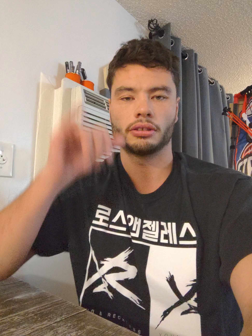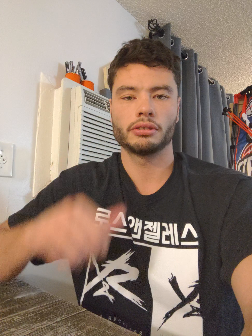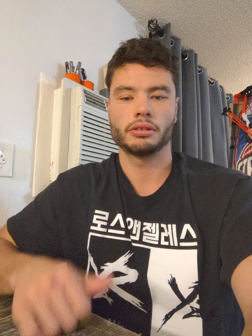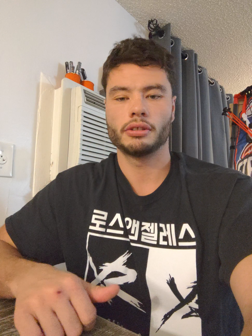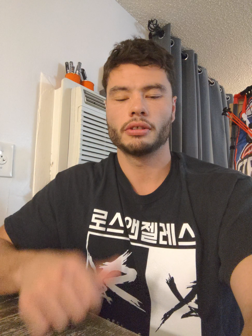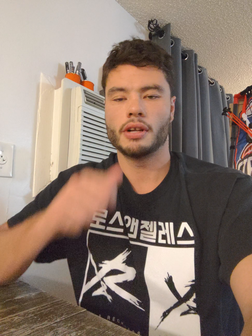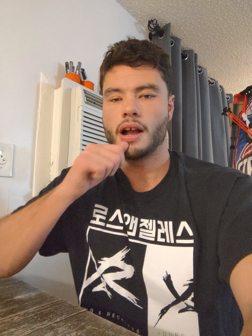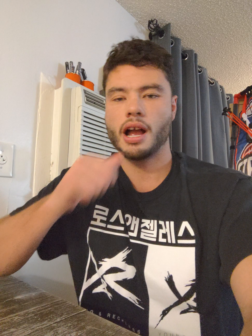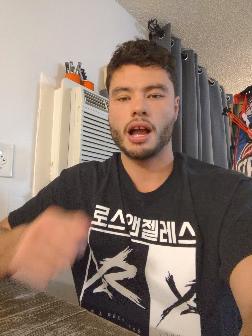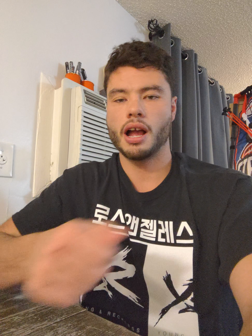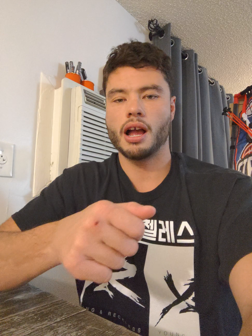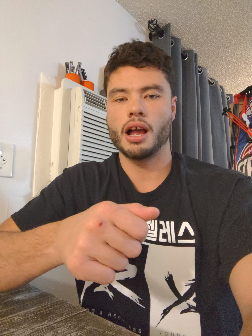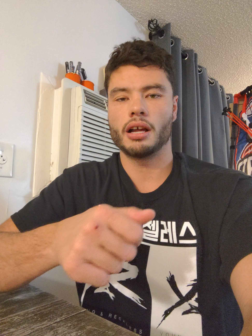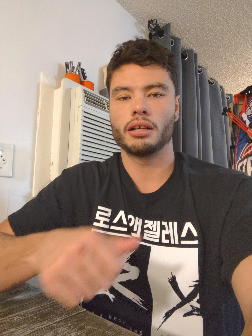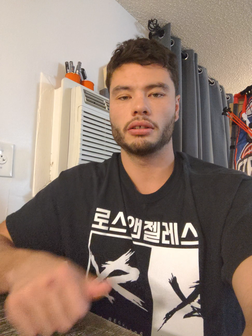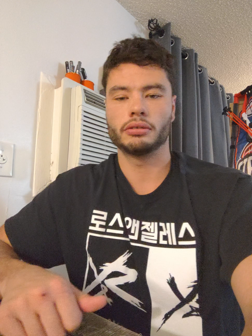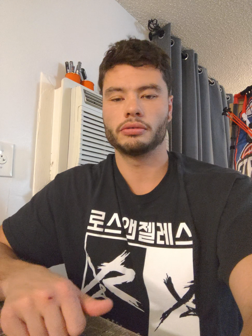hide